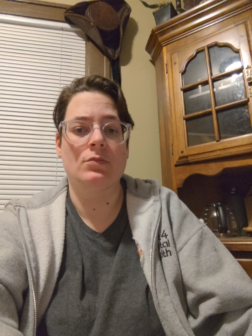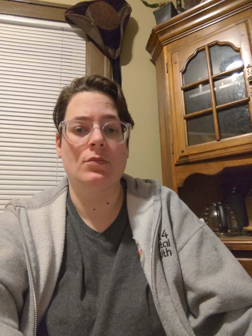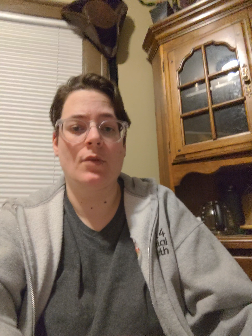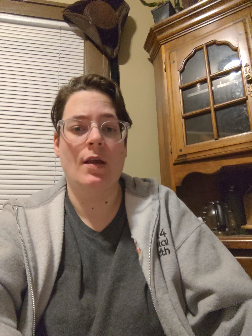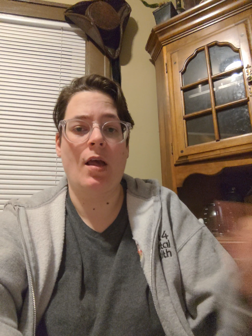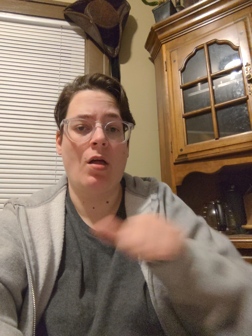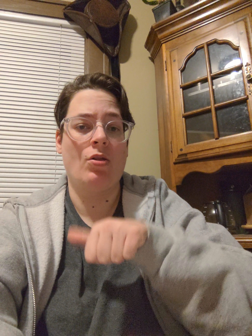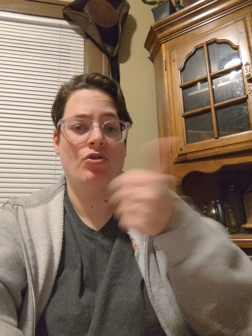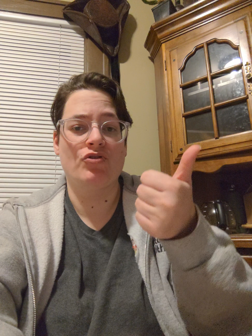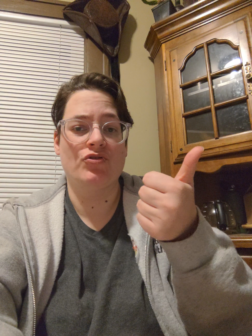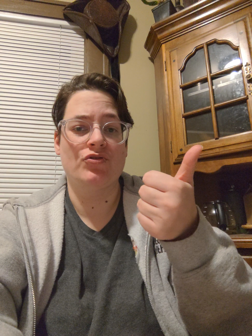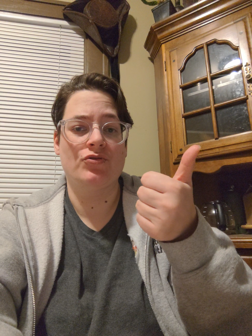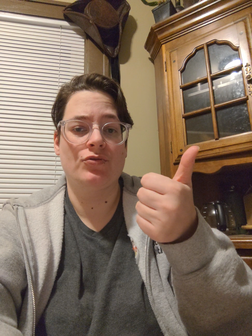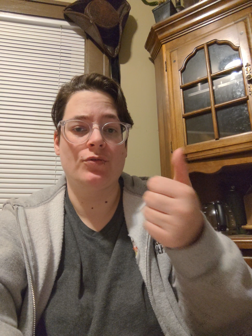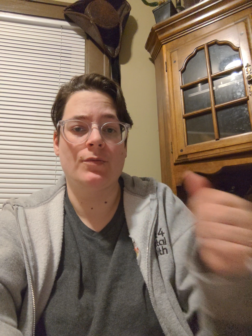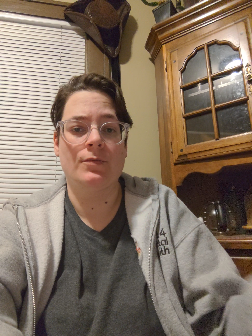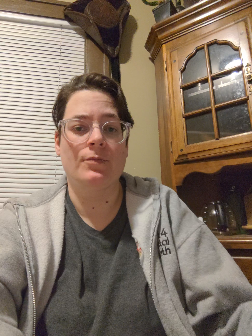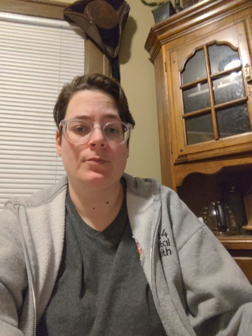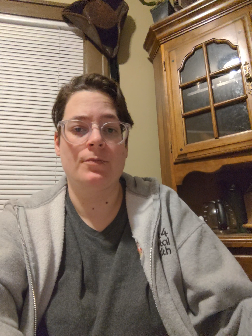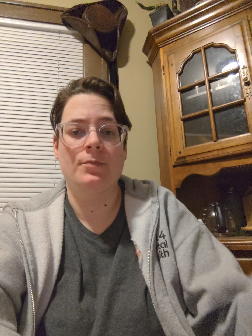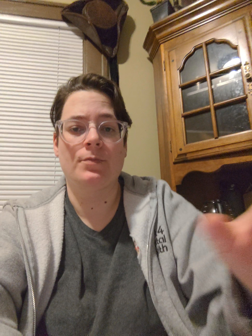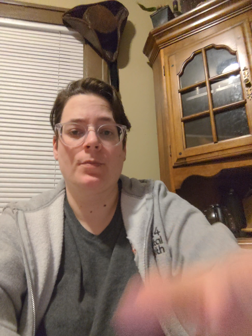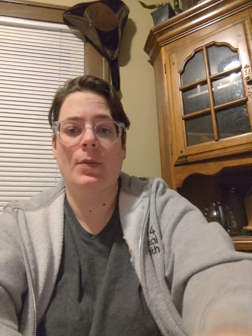another